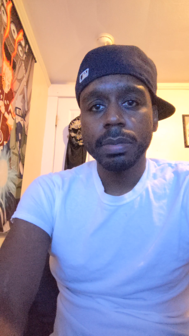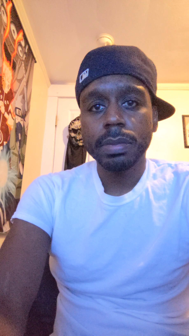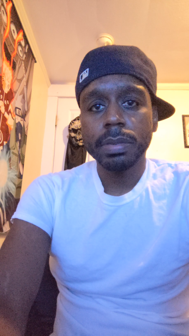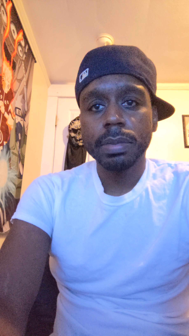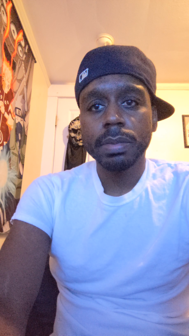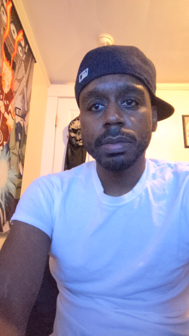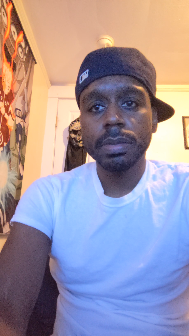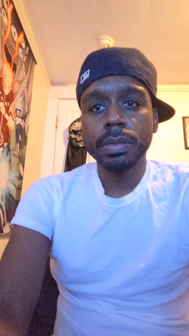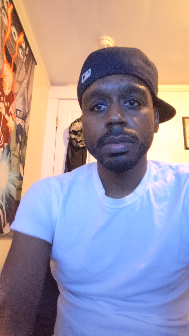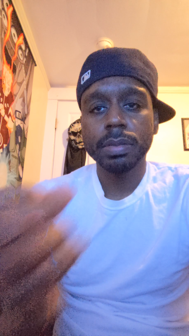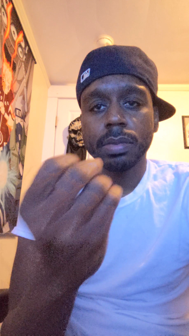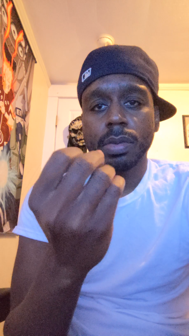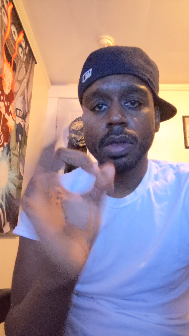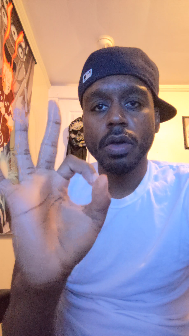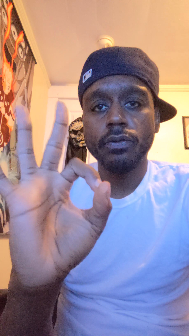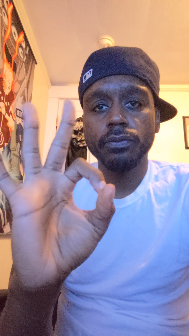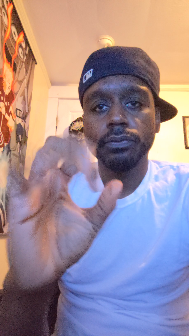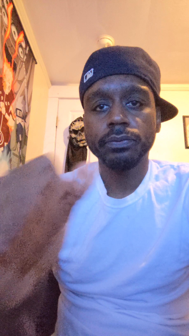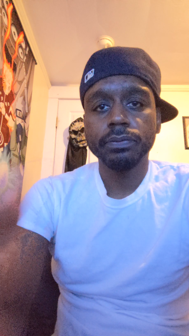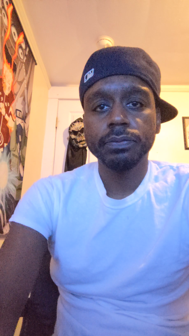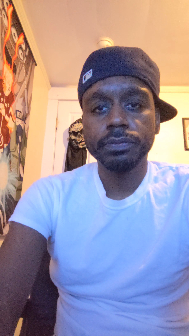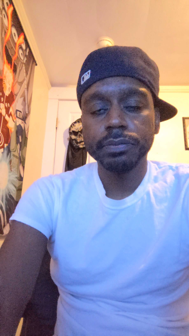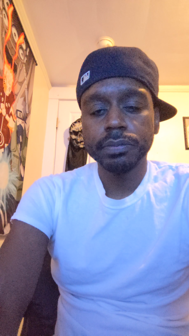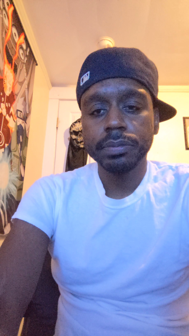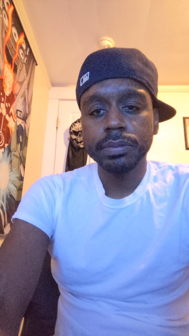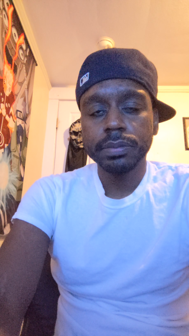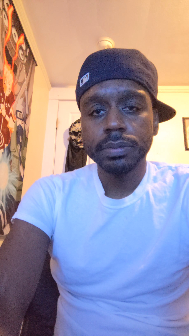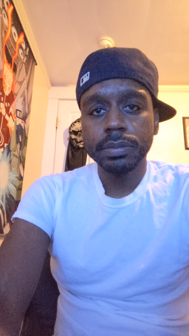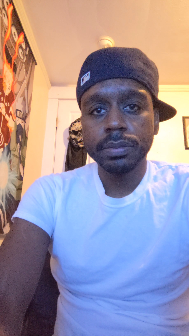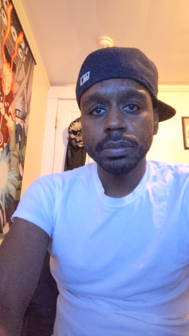of